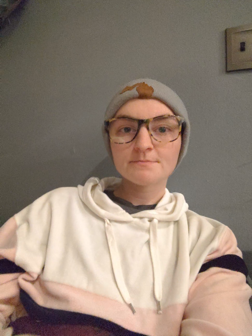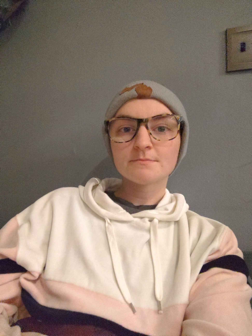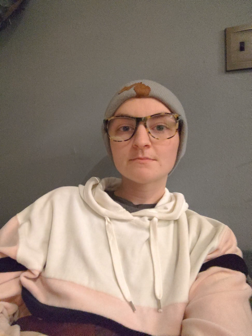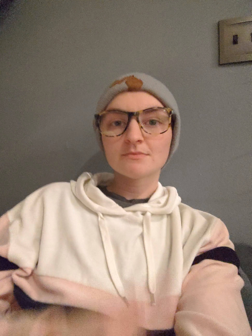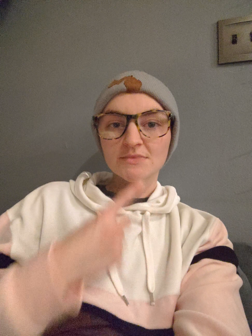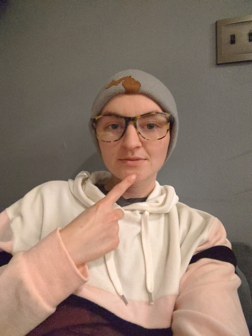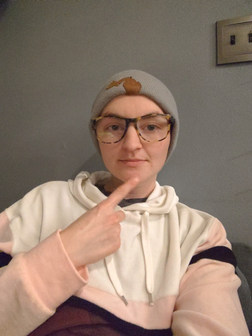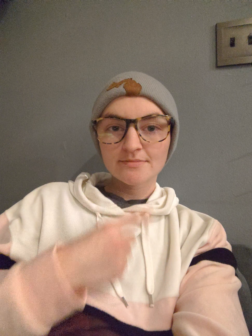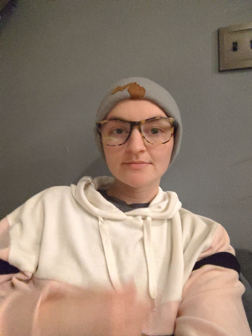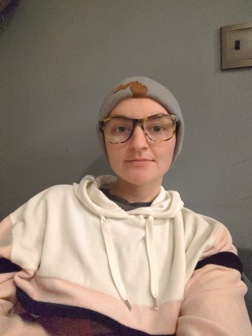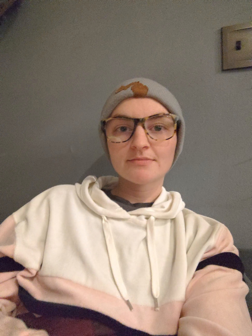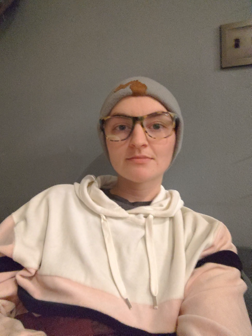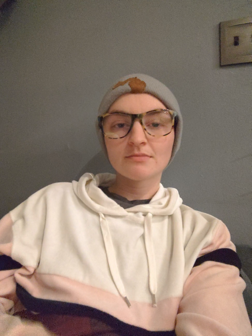say